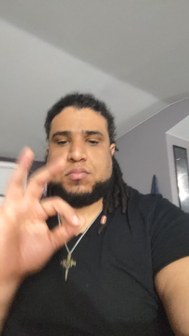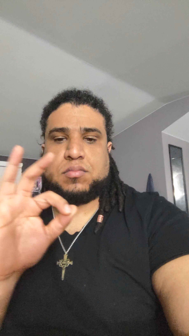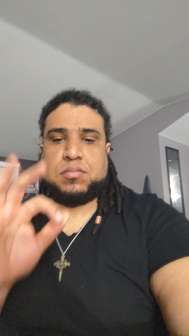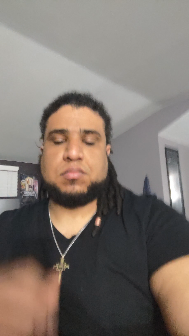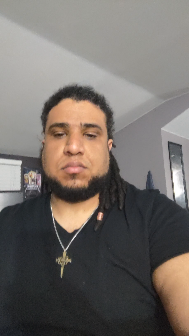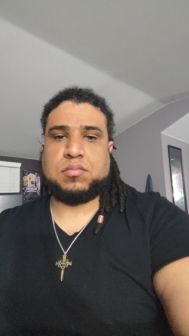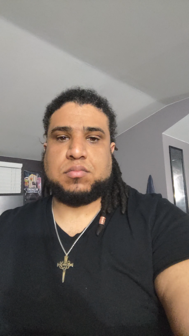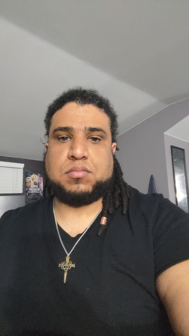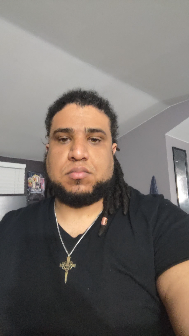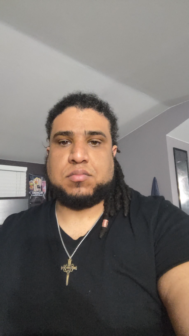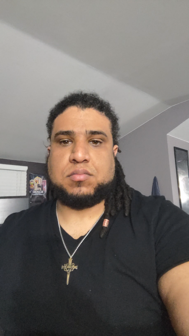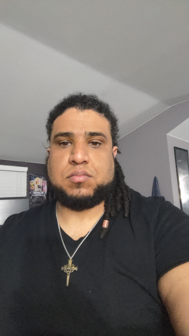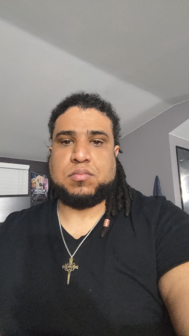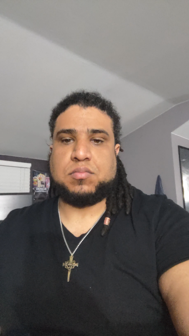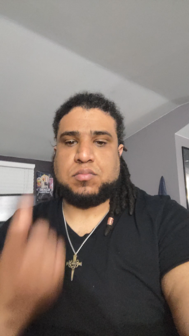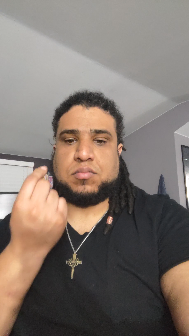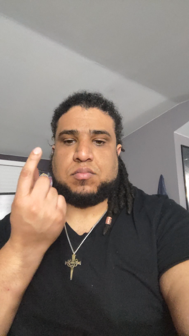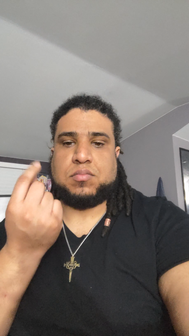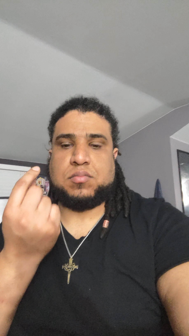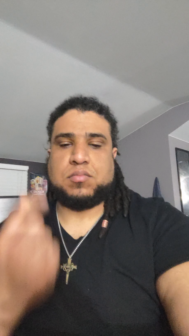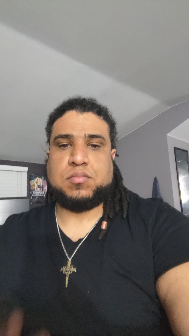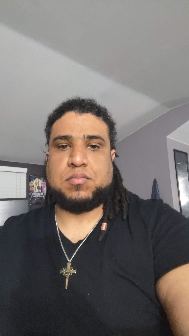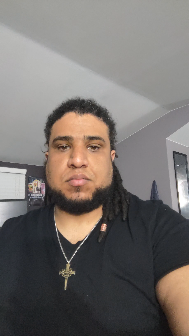do